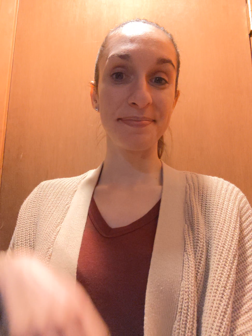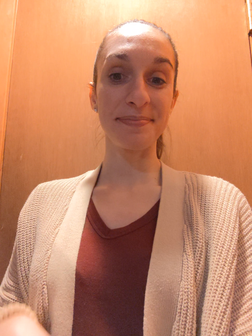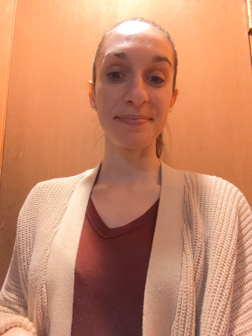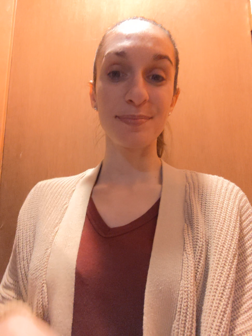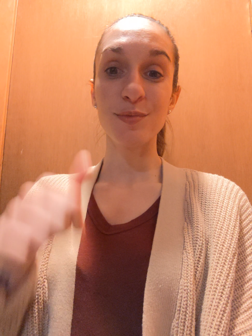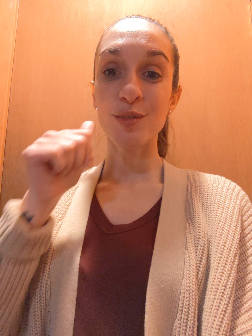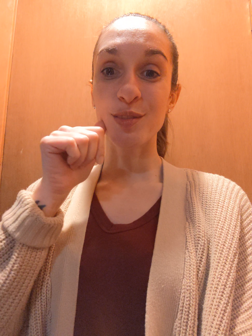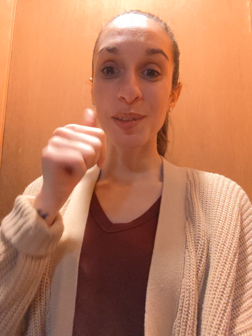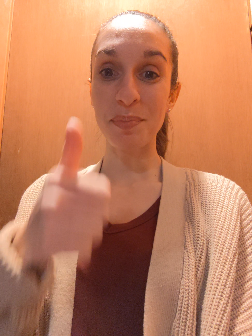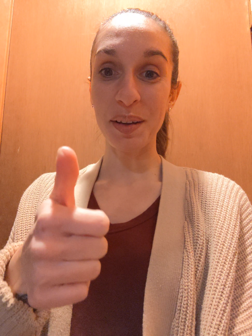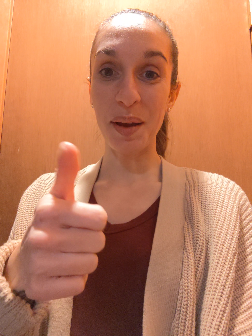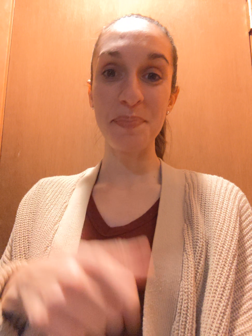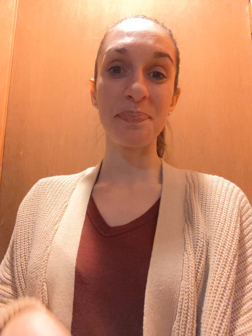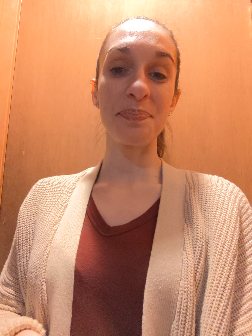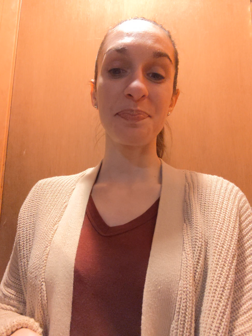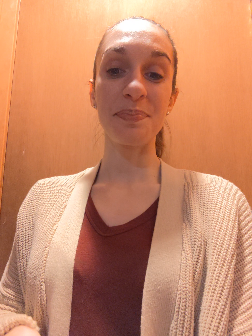tomorrow